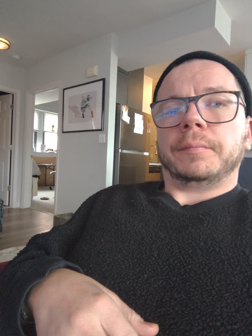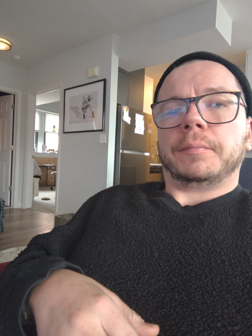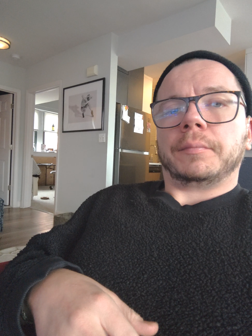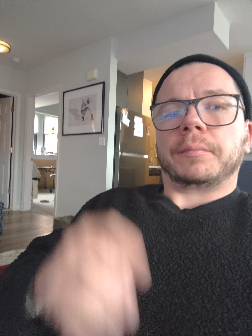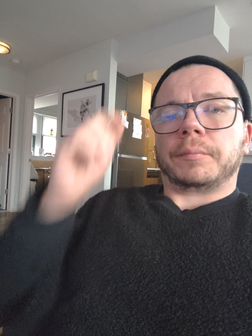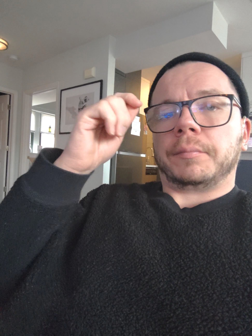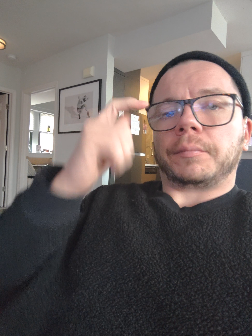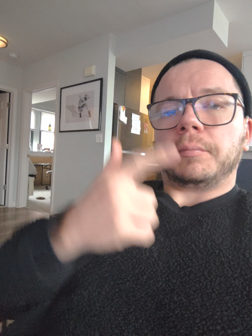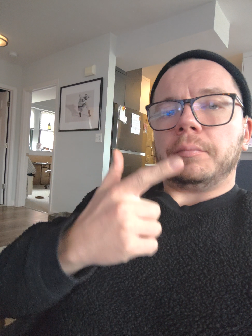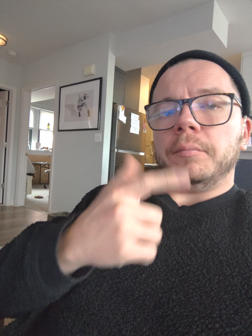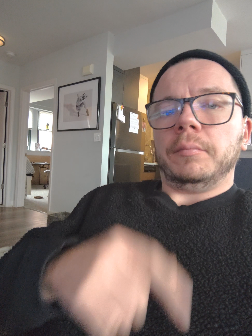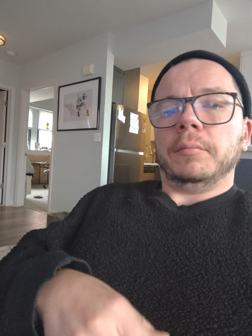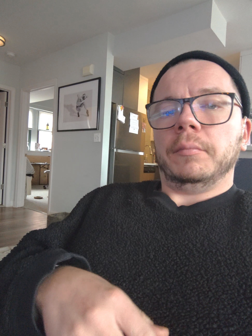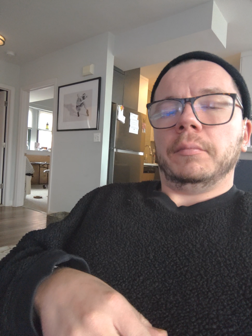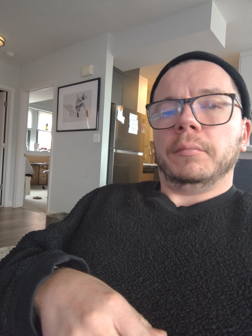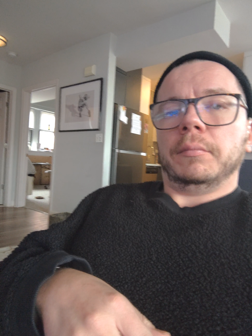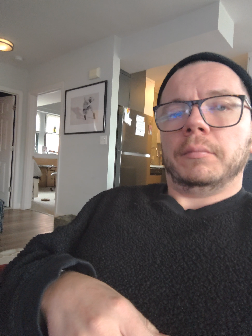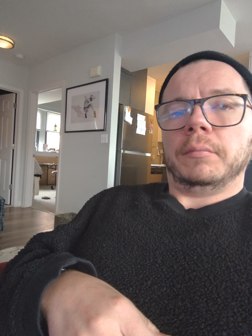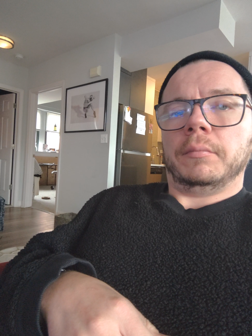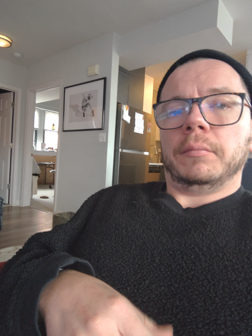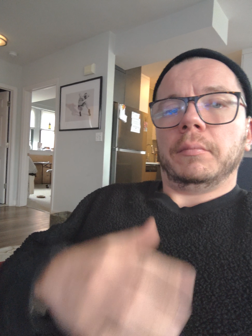brother